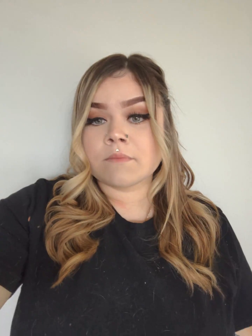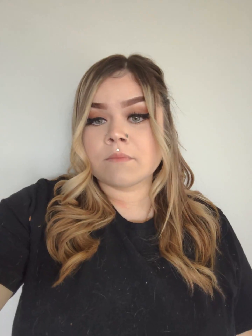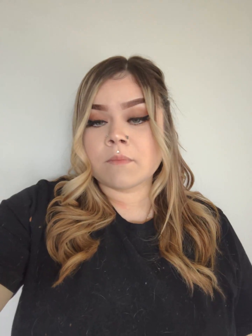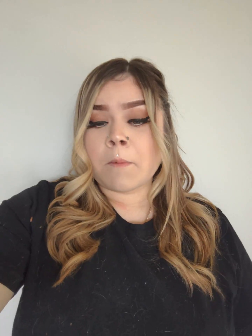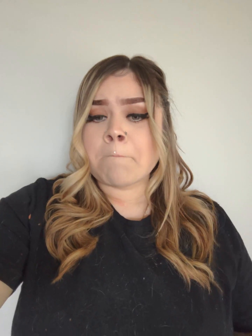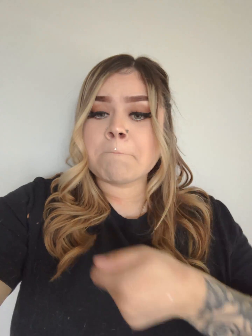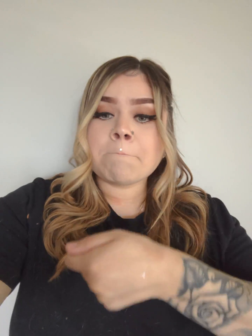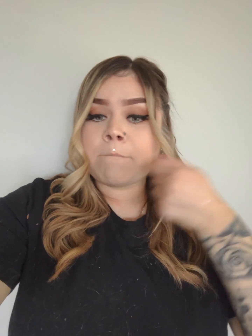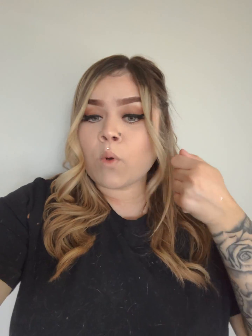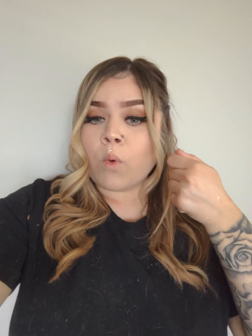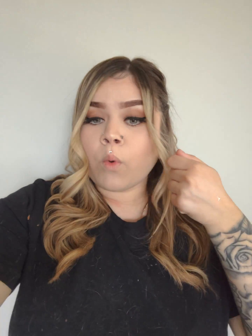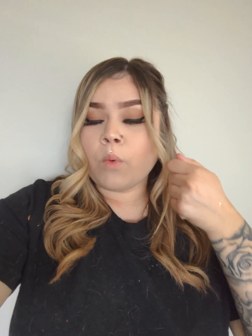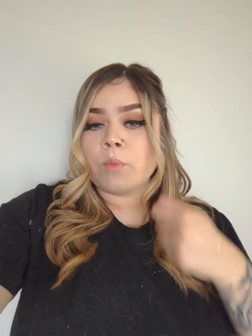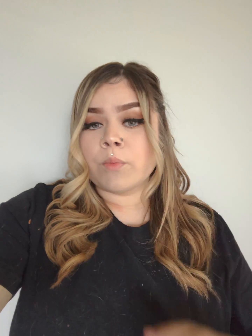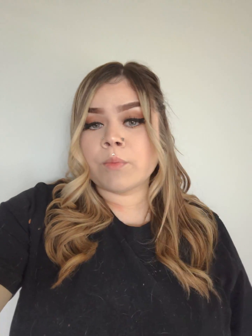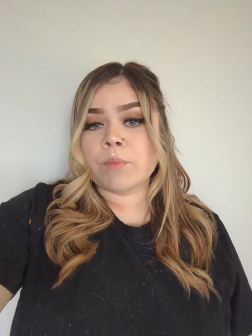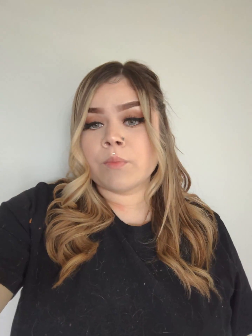pull